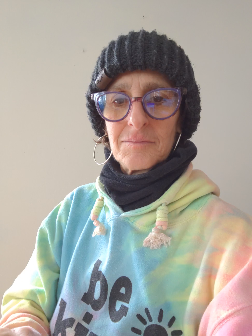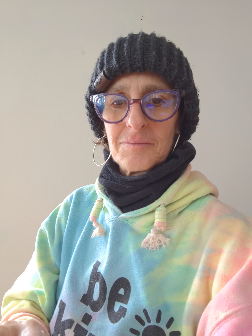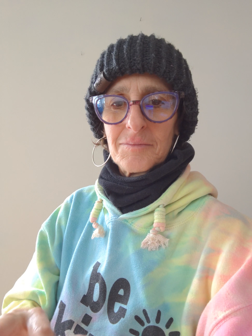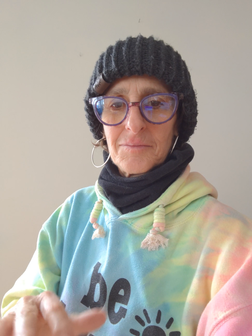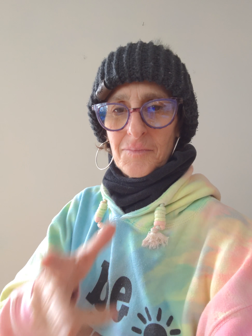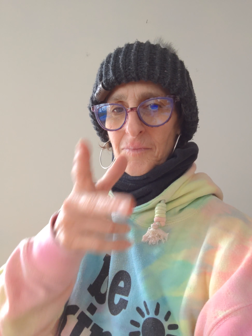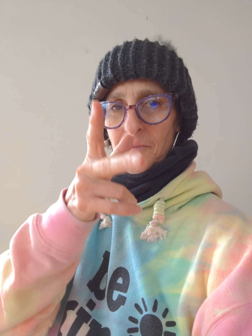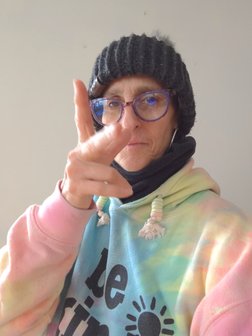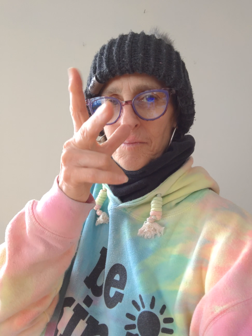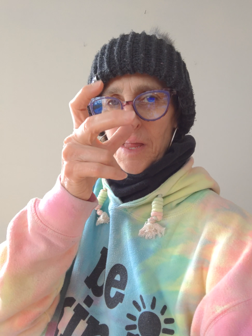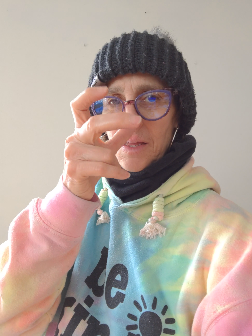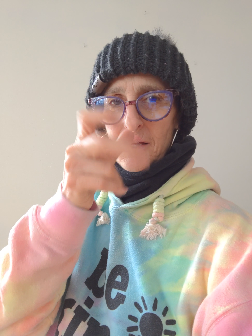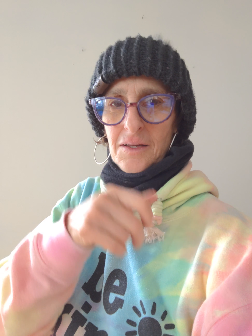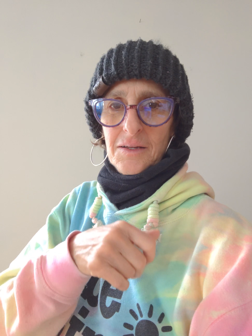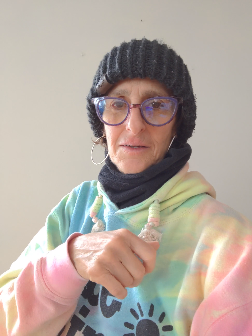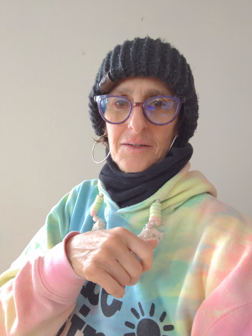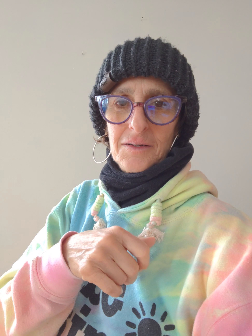bug